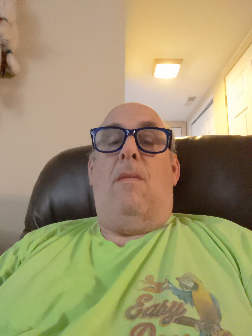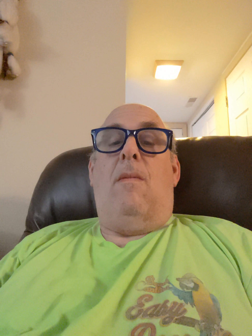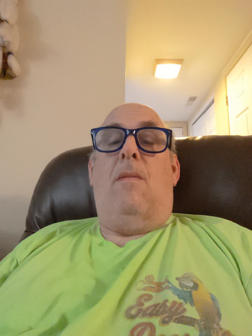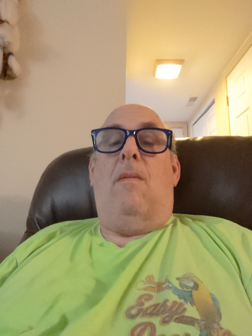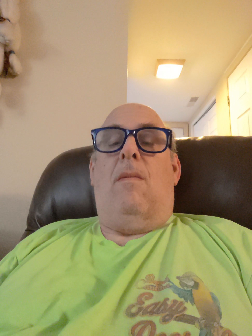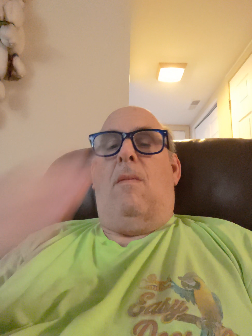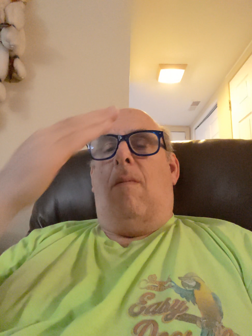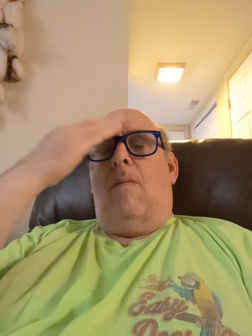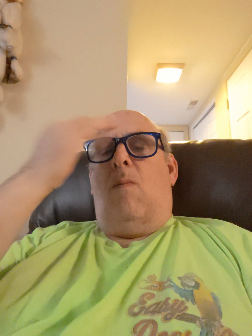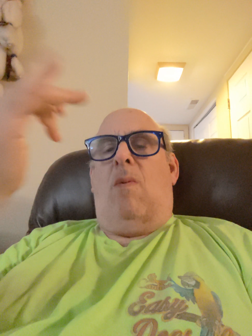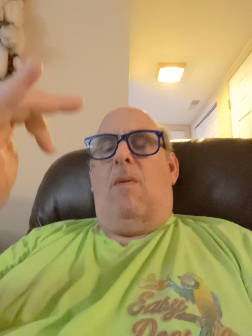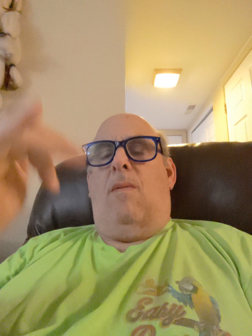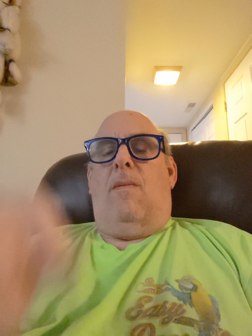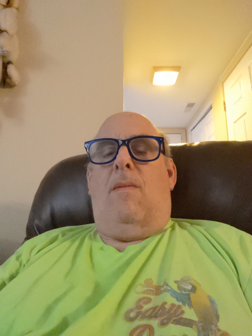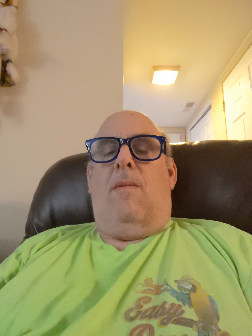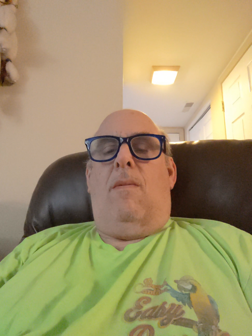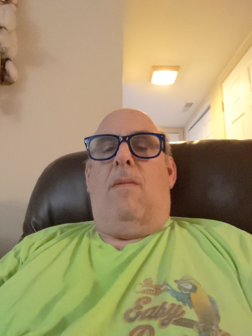why